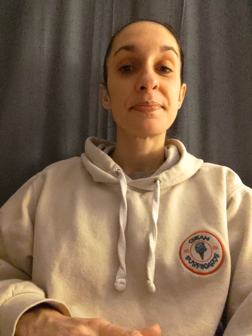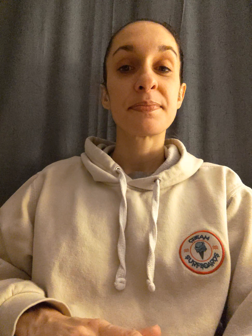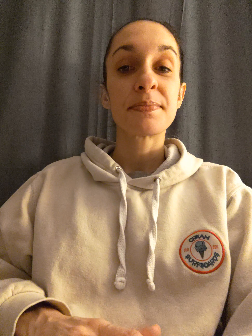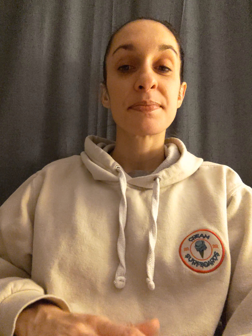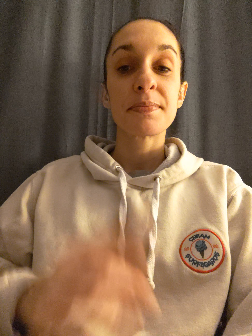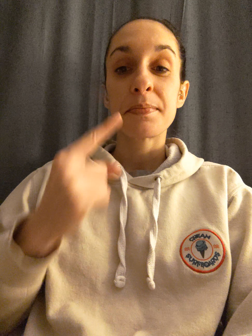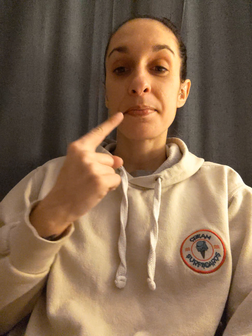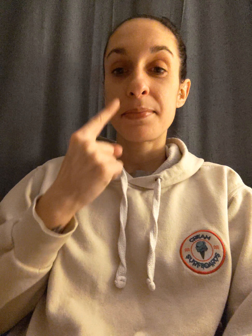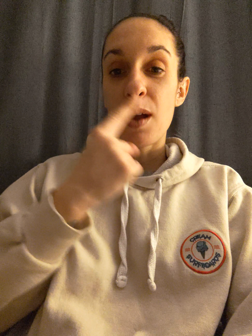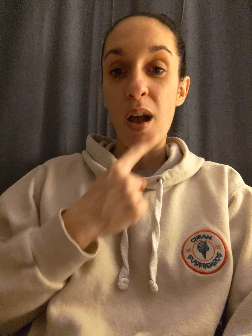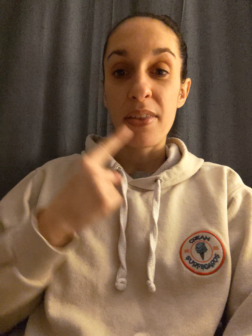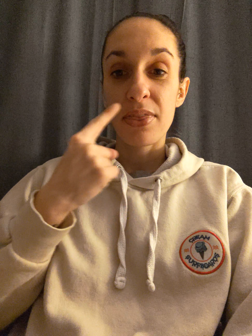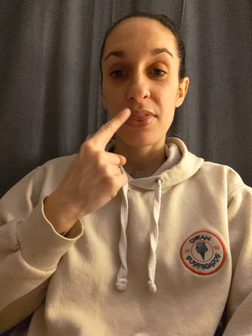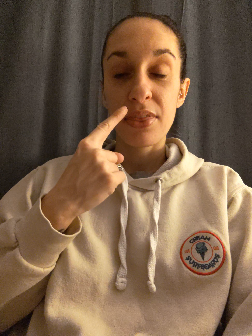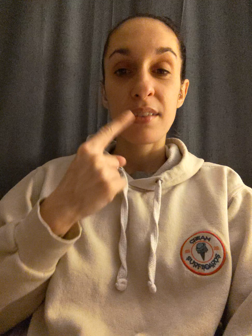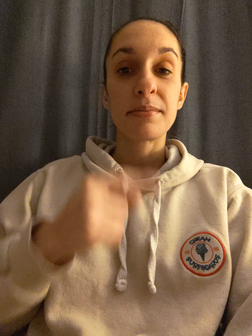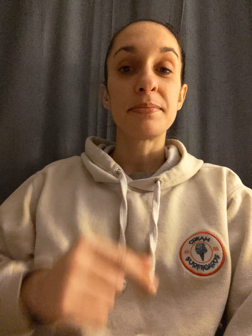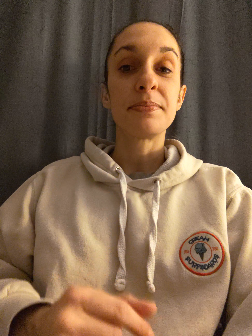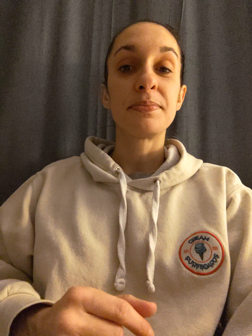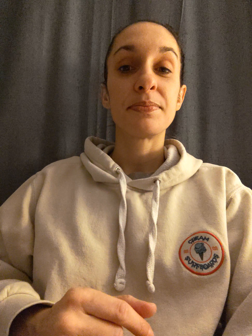mouth